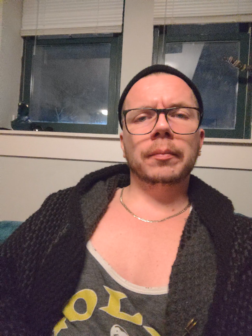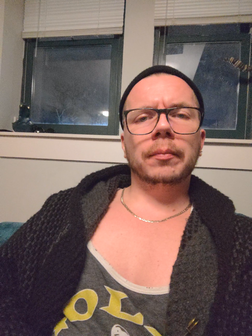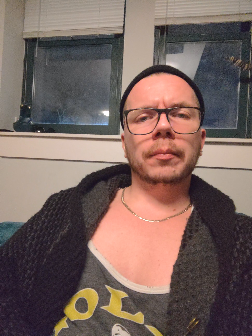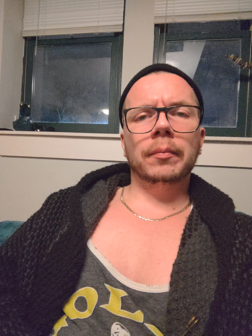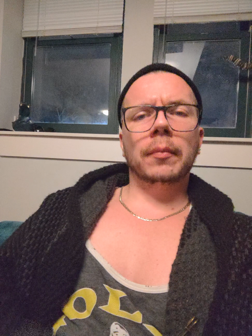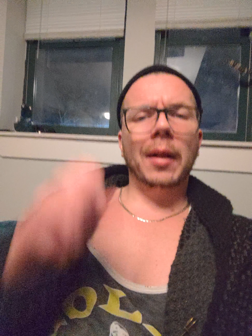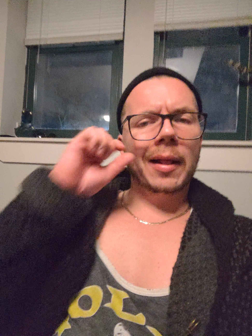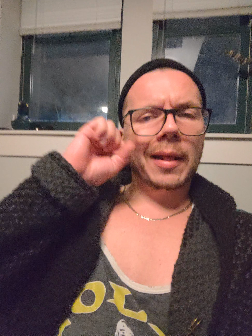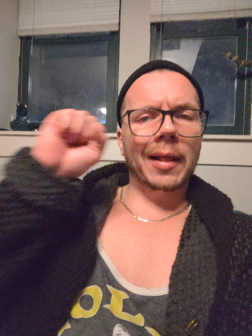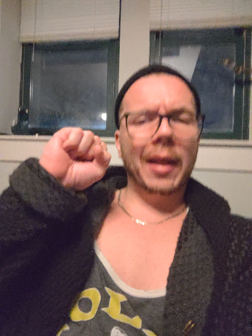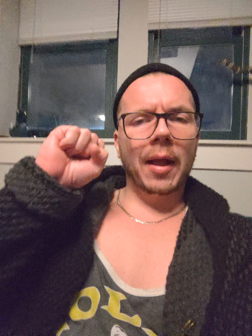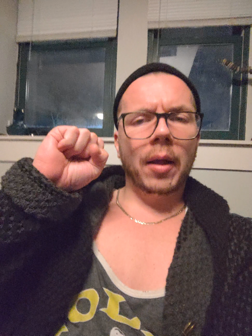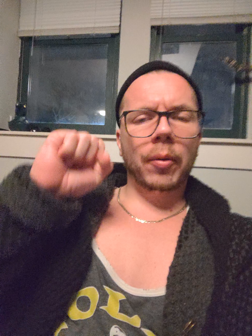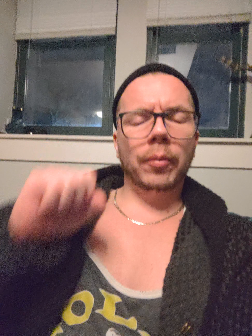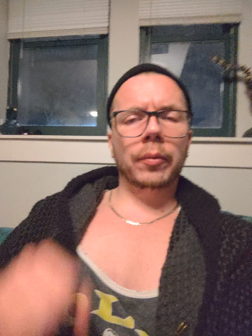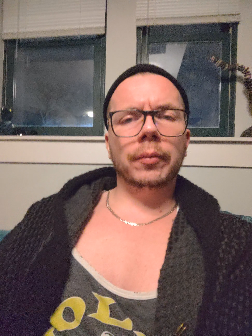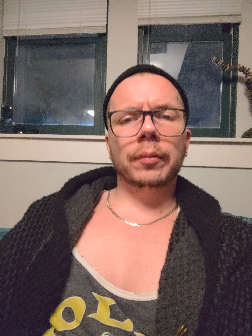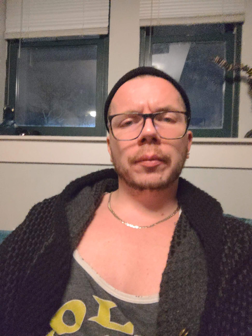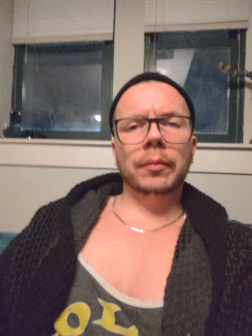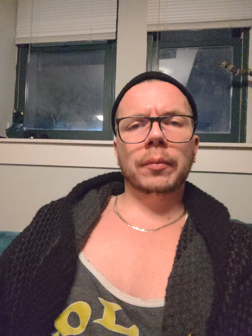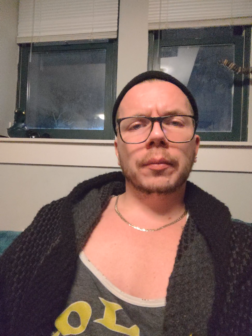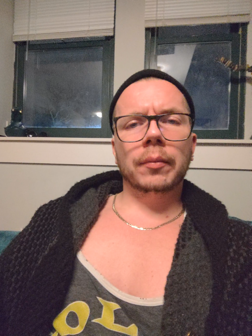loud